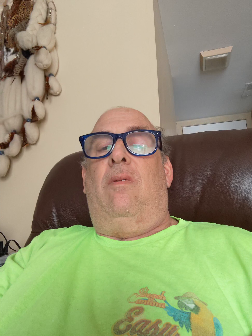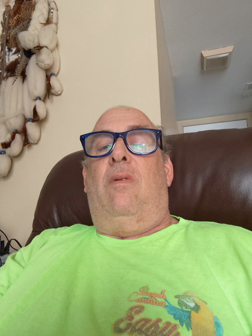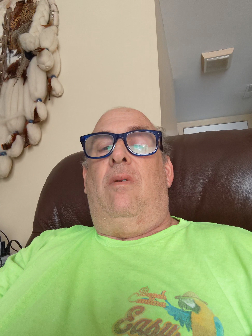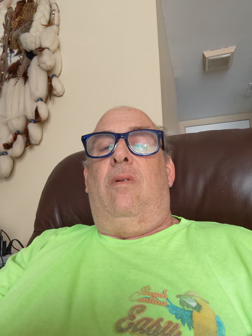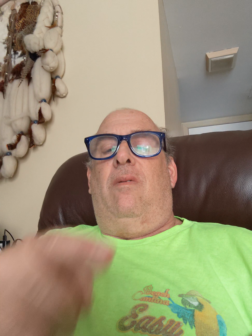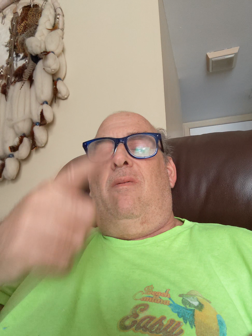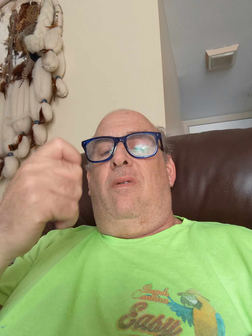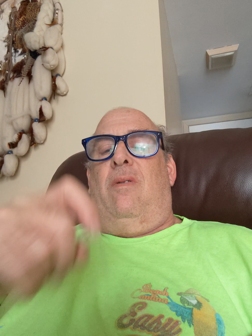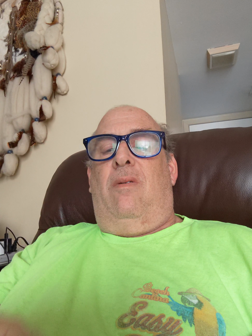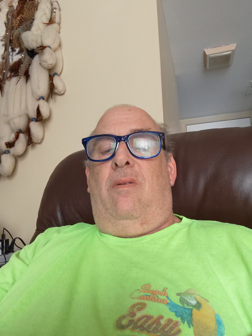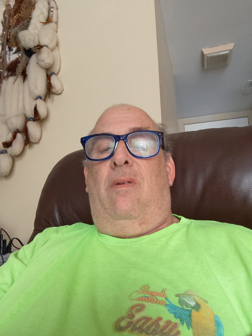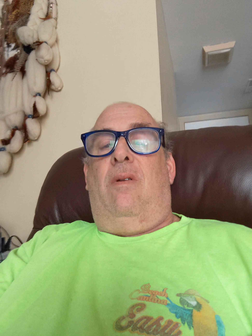fast